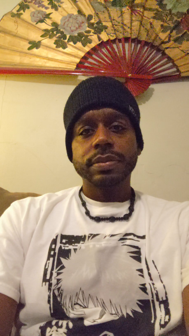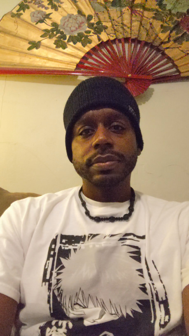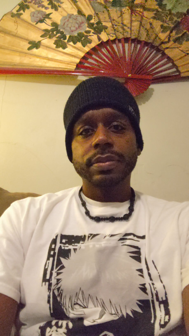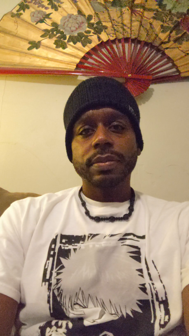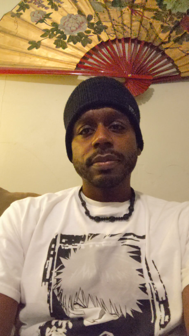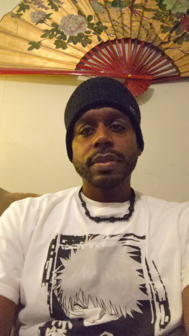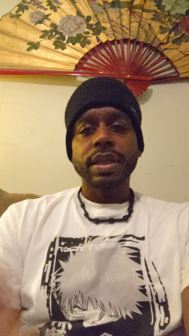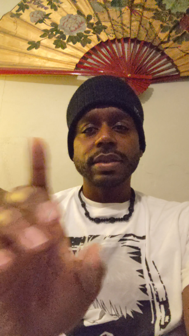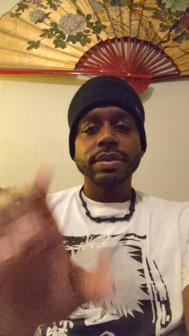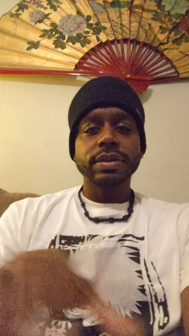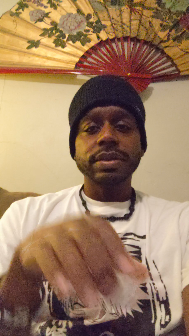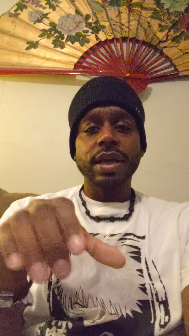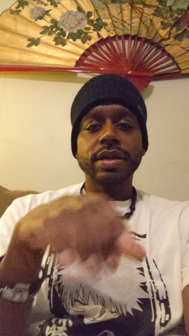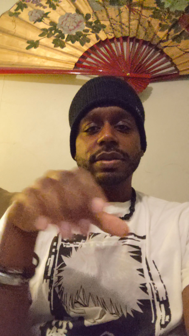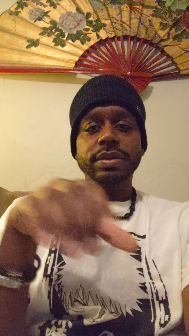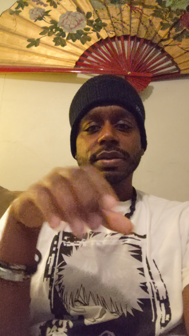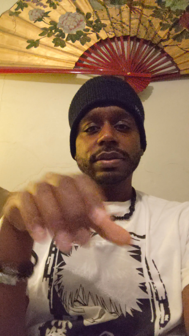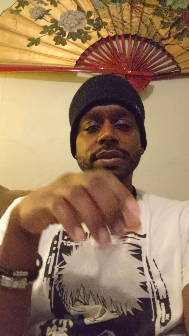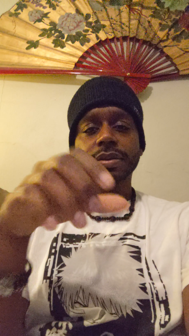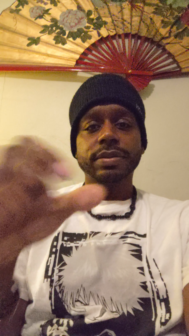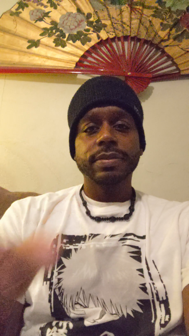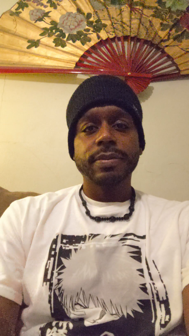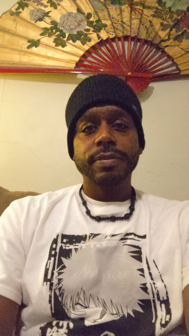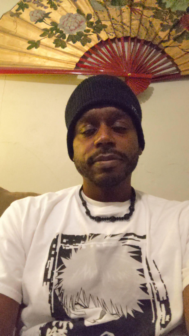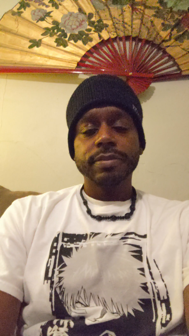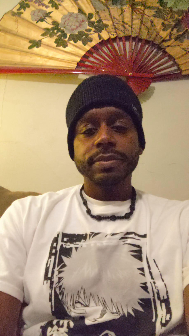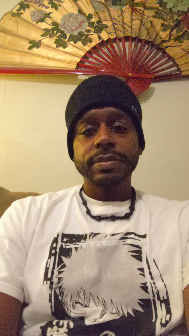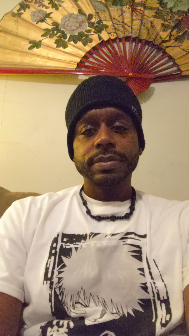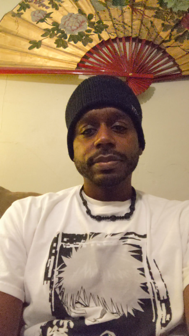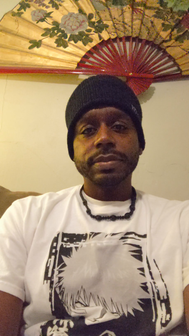does